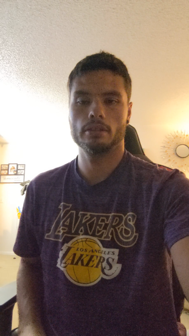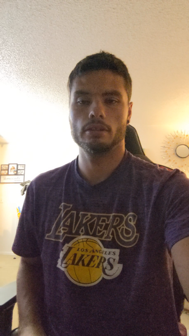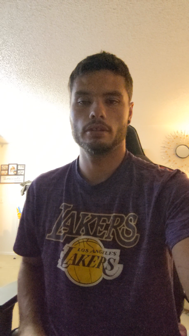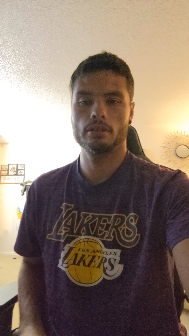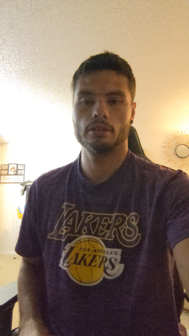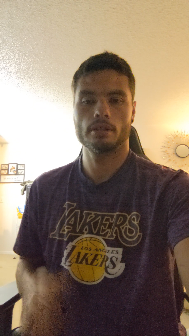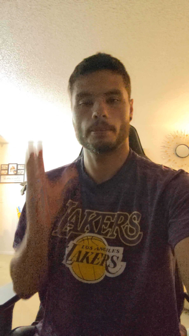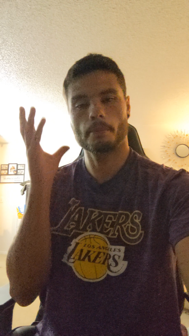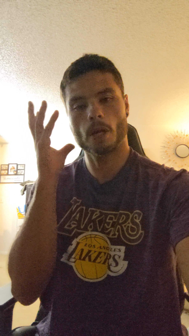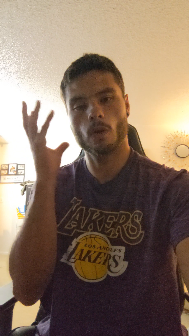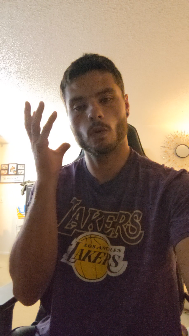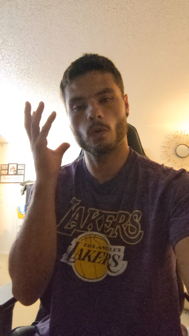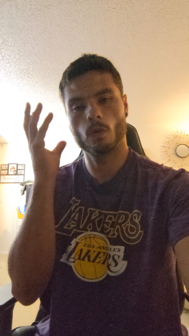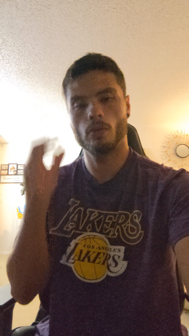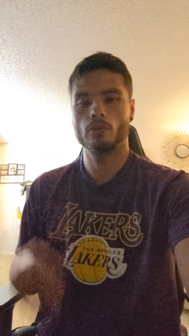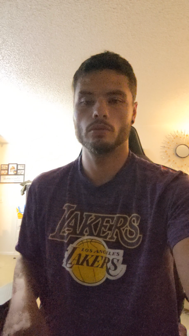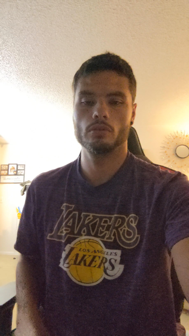pillow